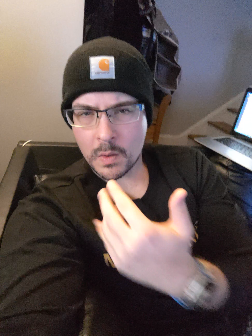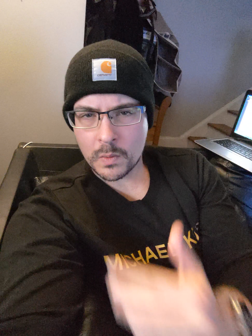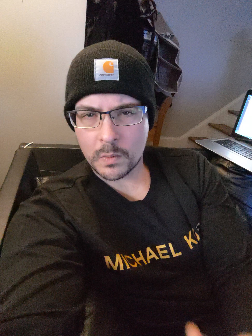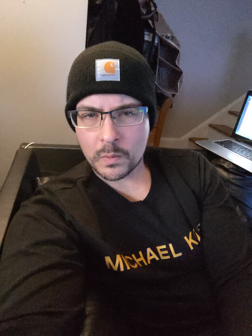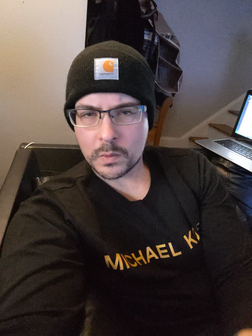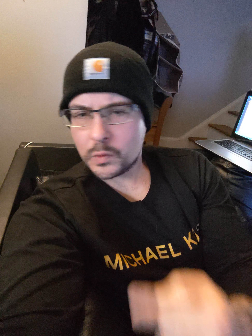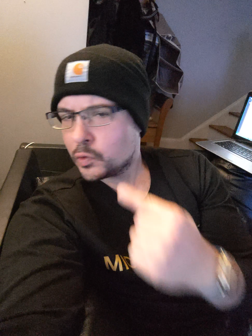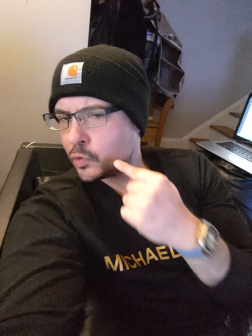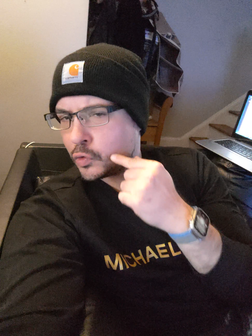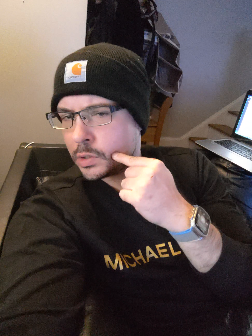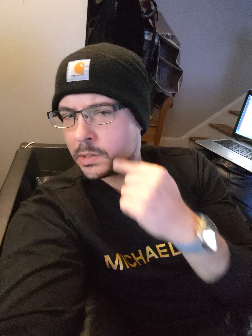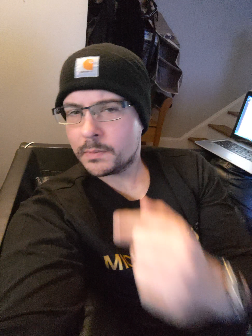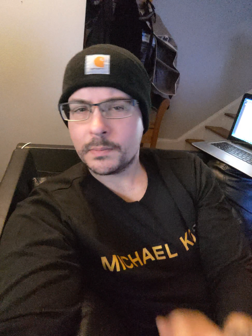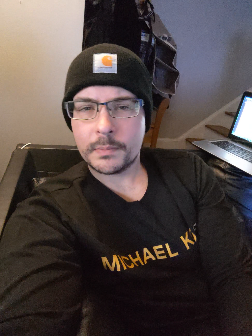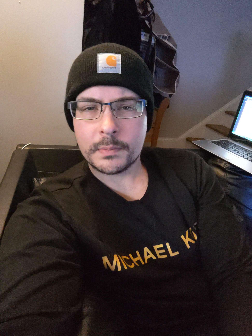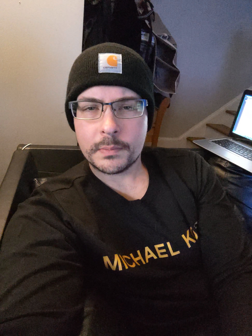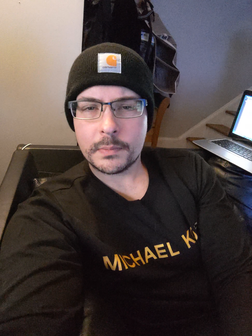cheek